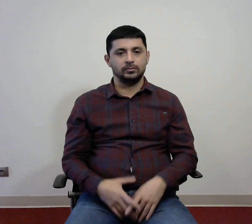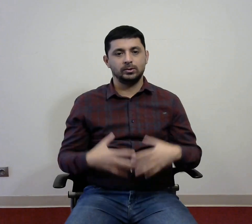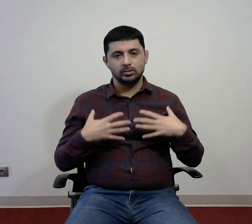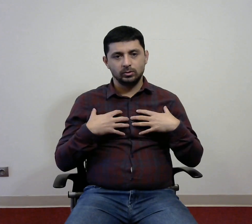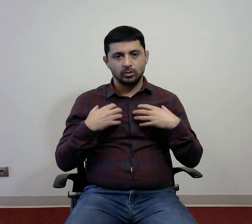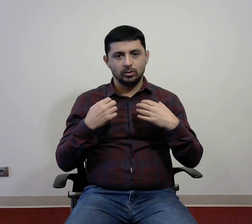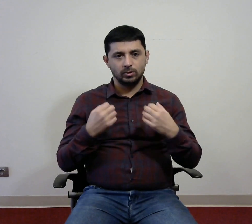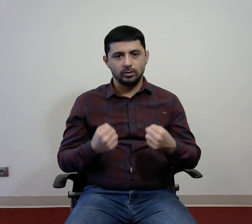sağlam